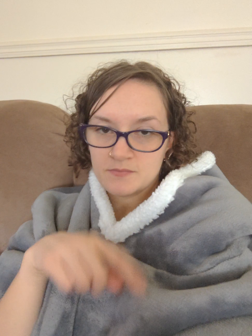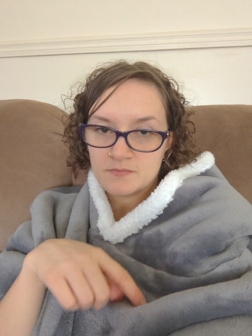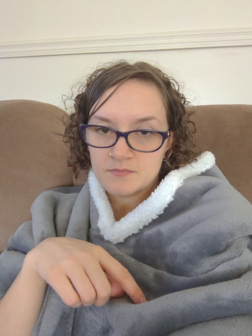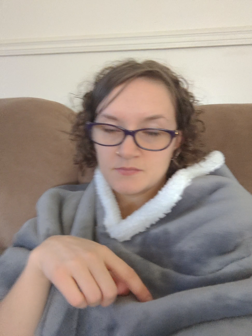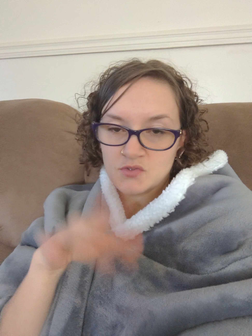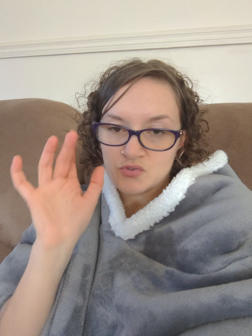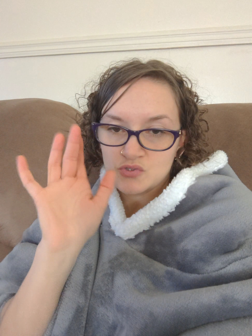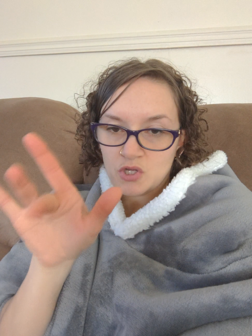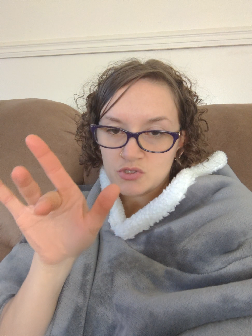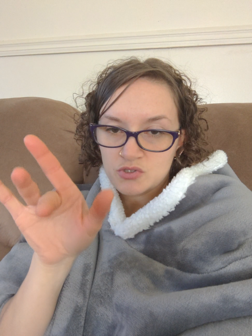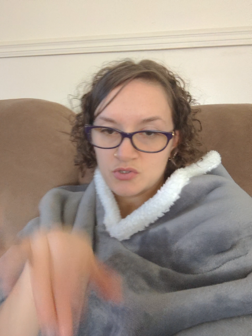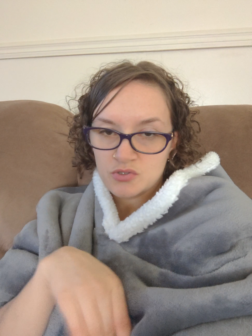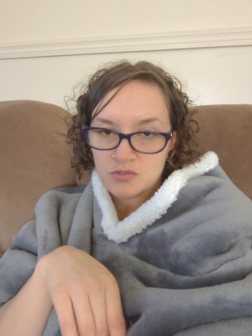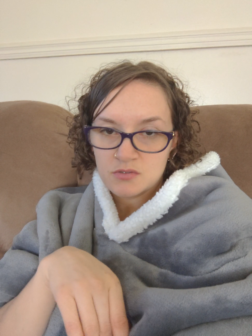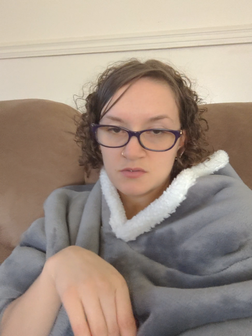touch